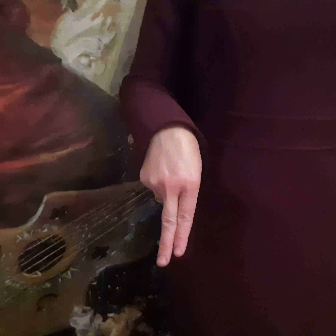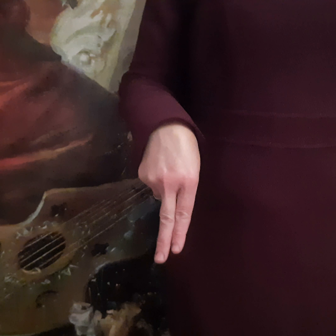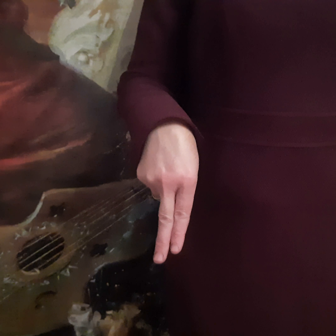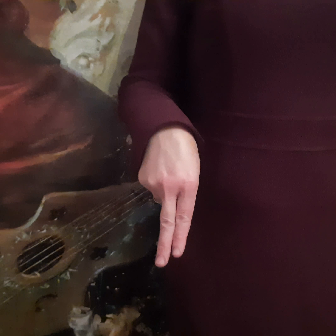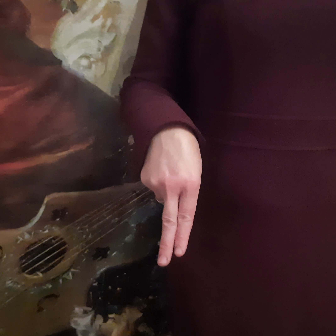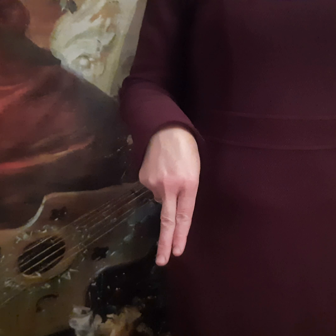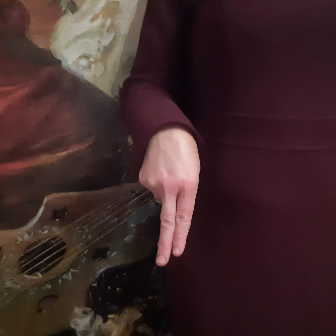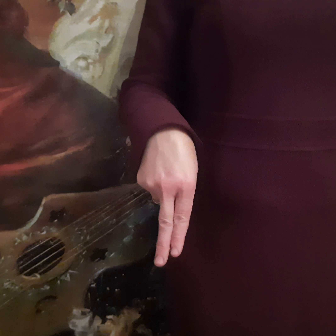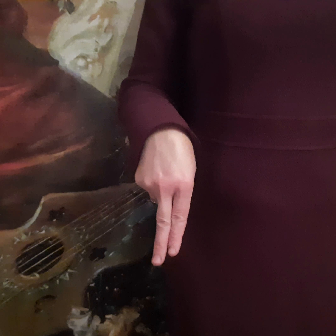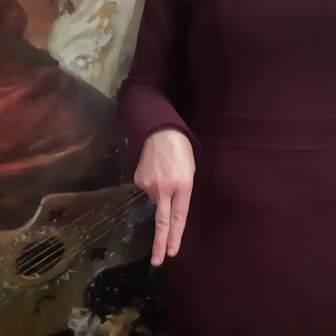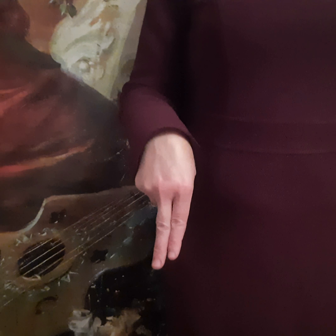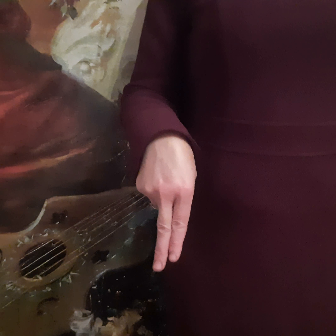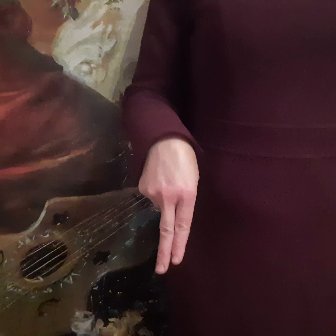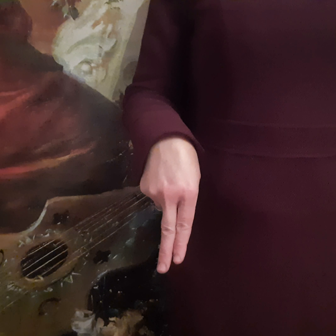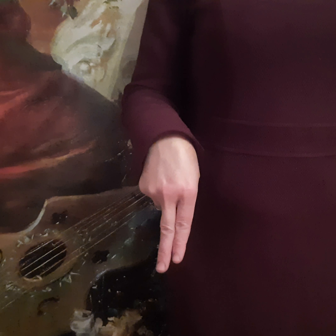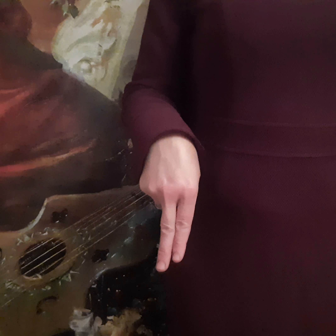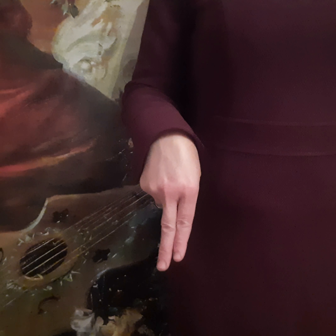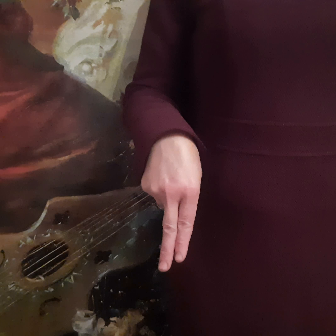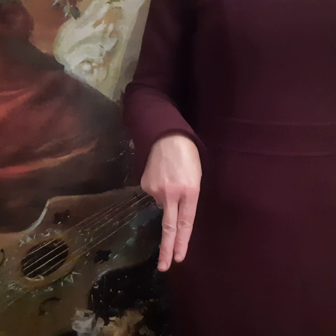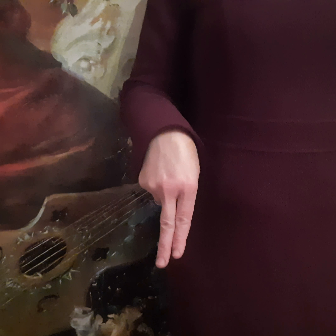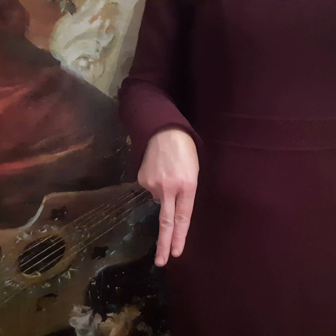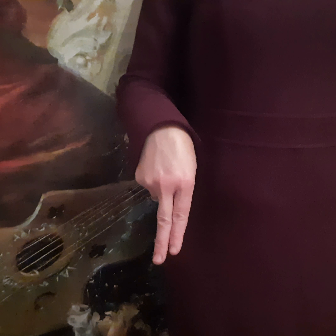П